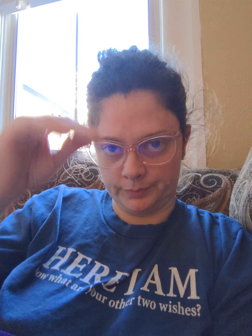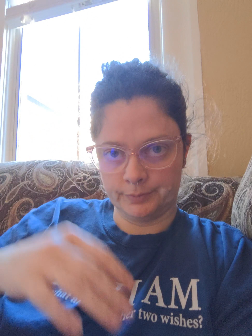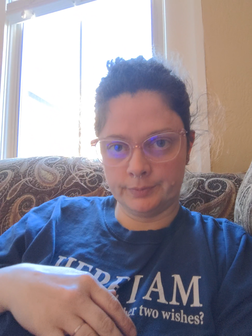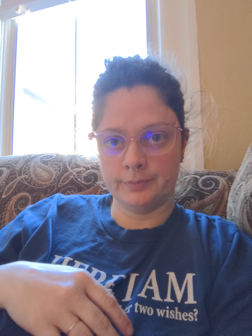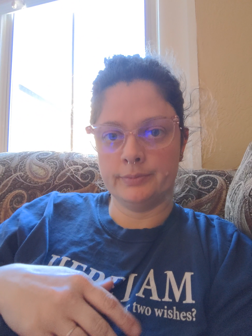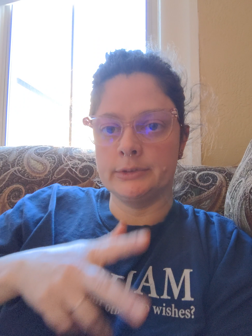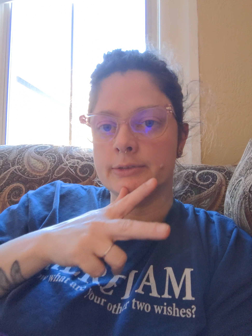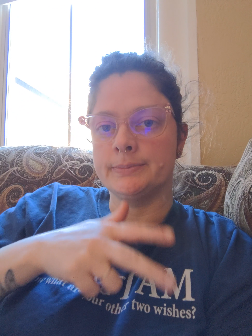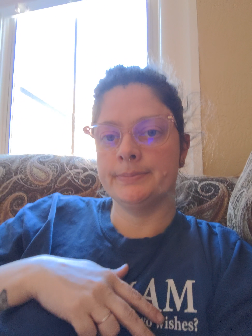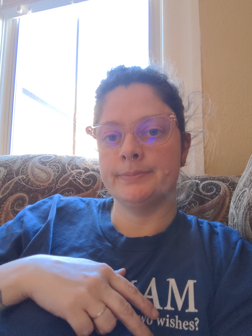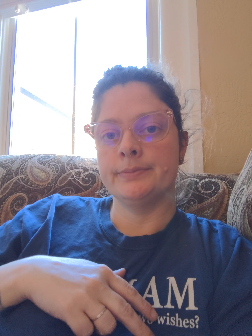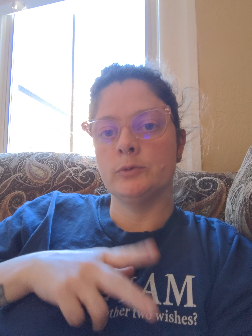hen